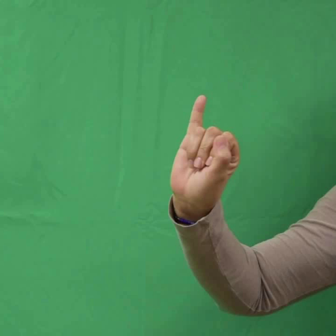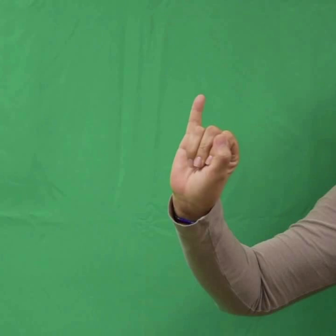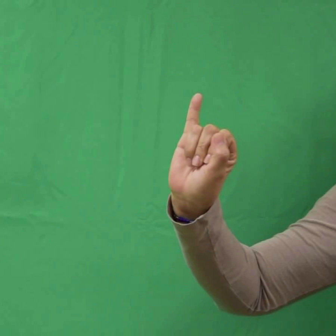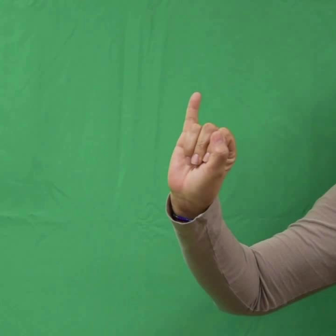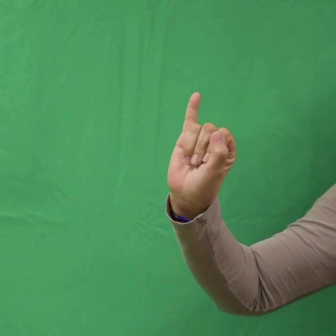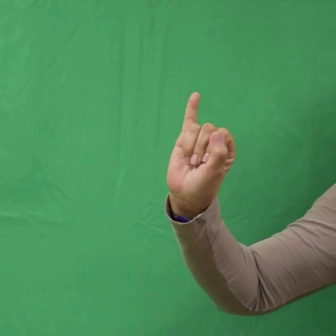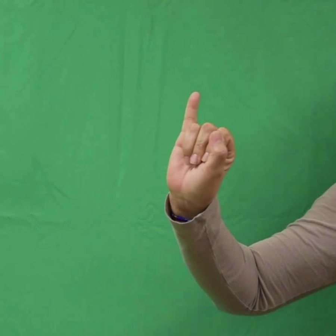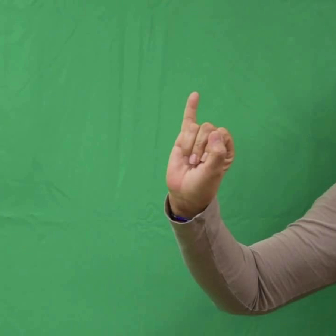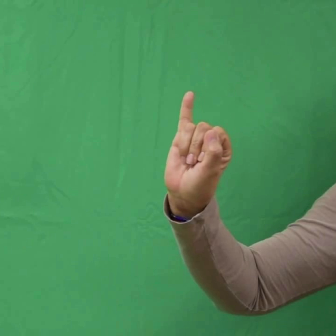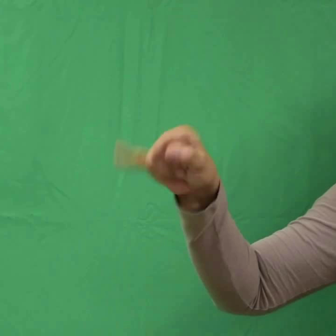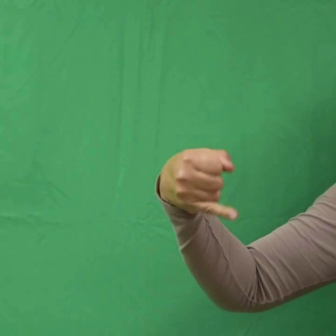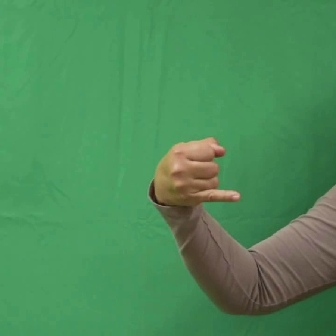J